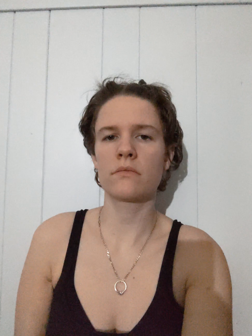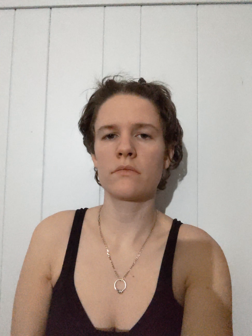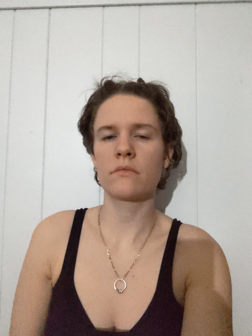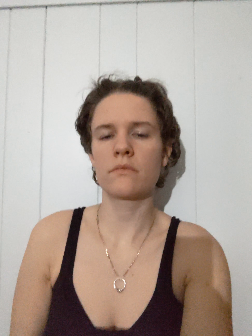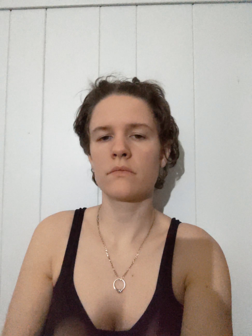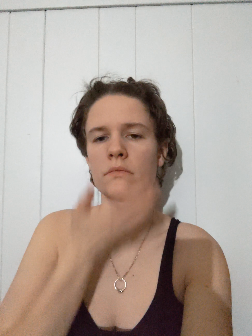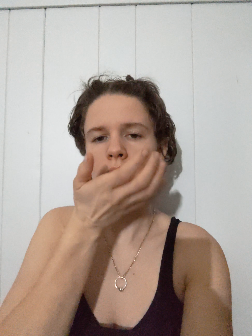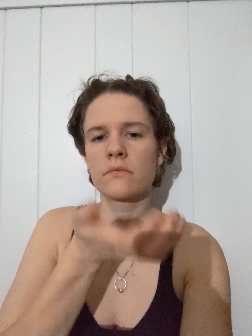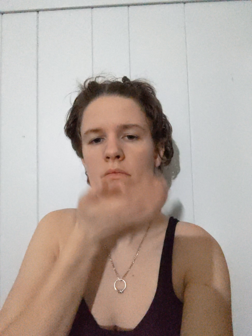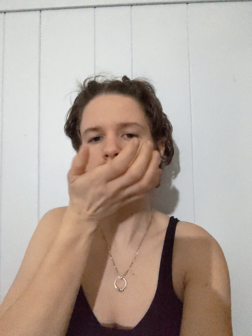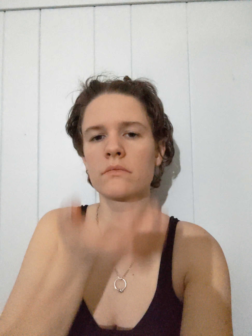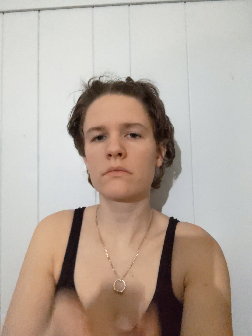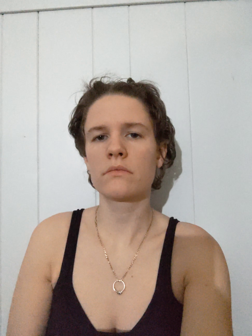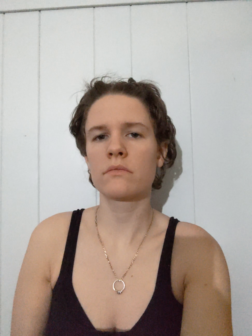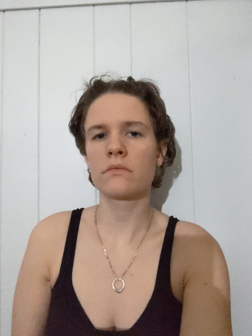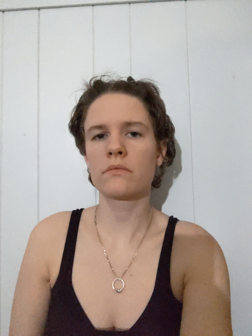grass